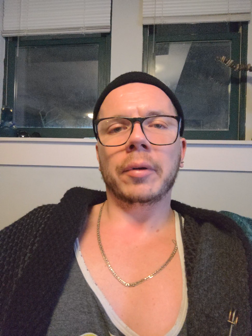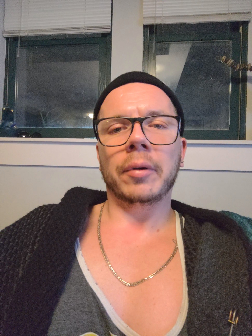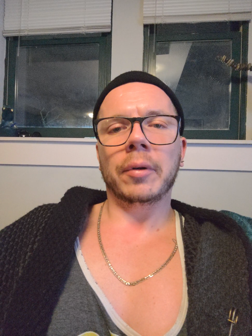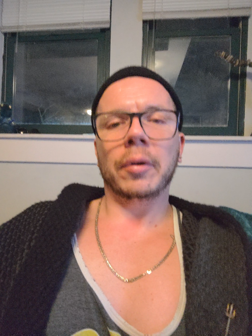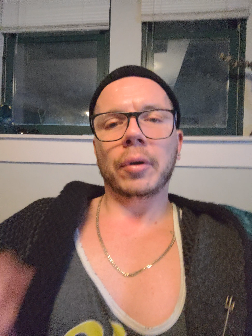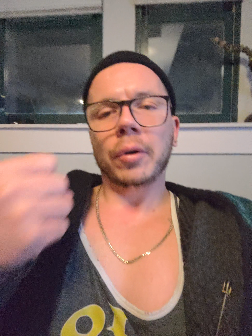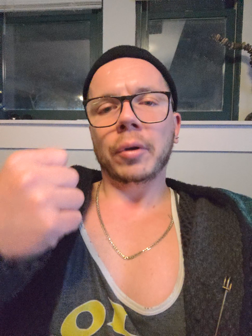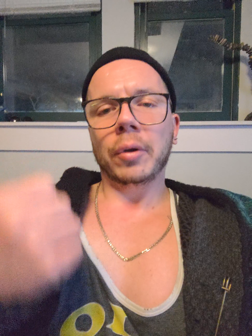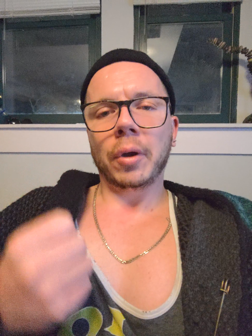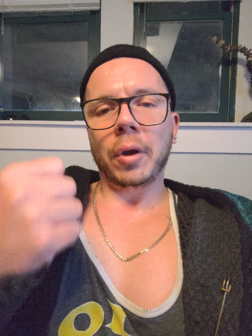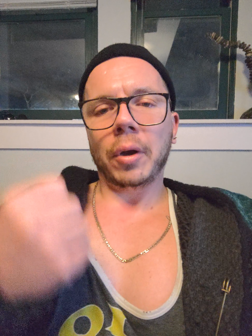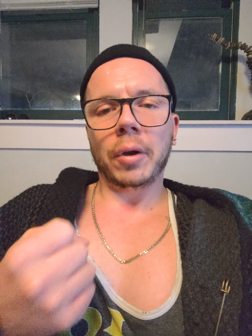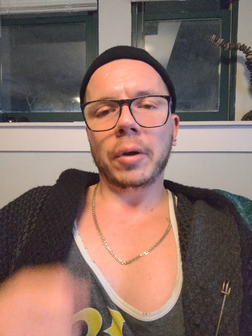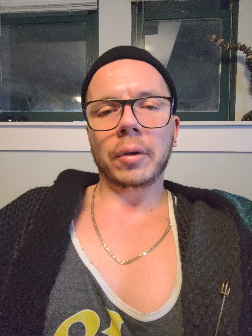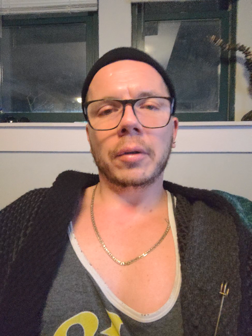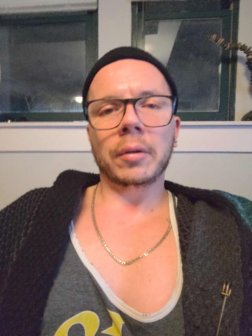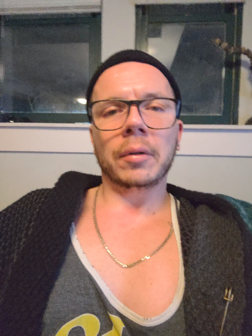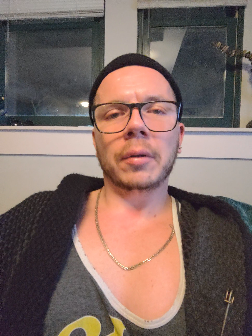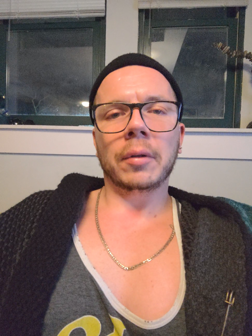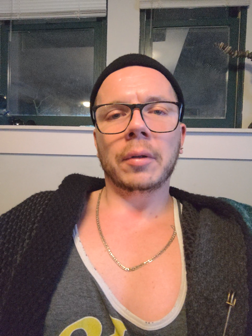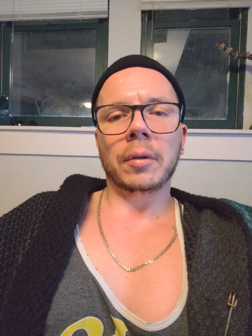car